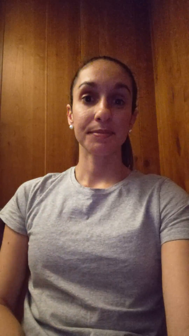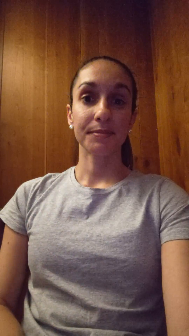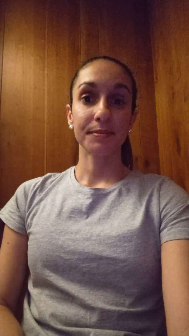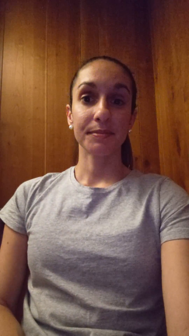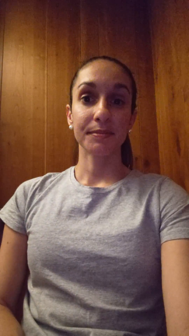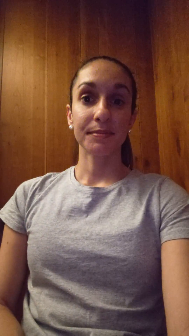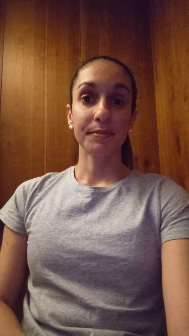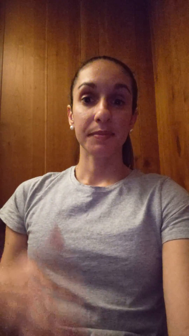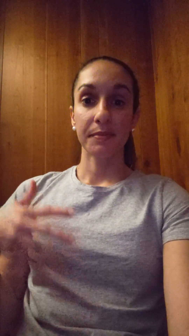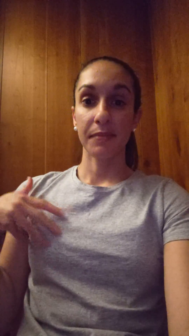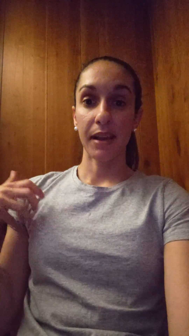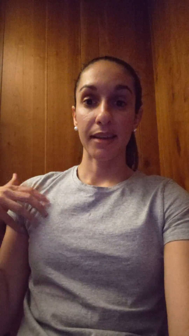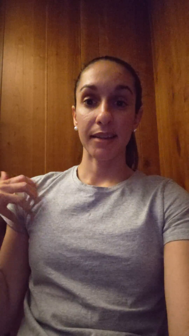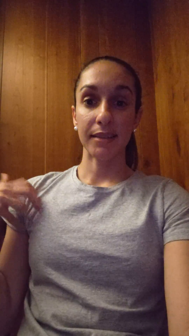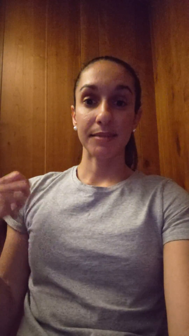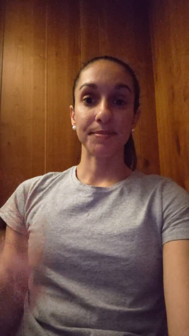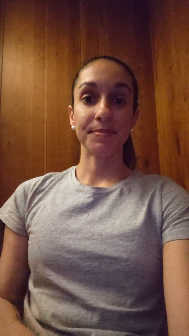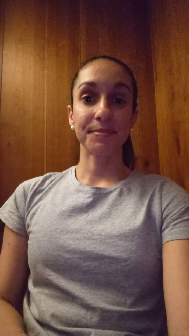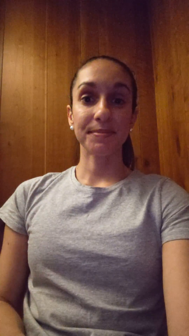monkey